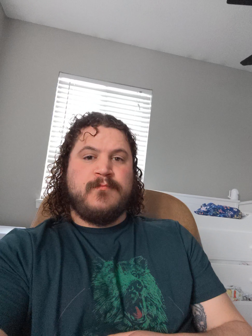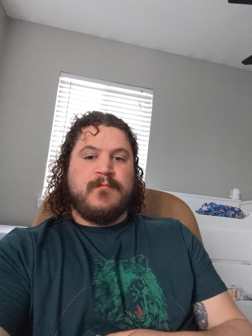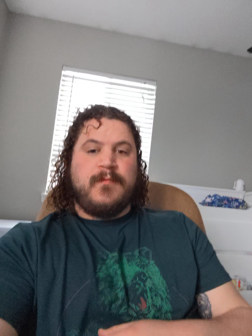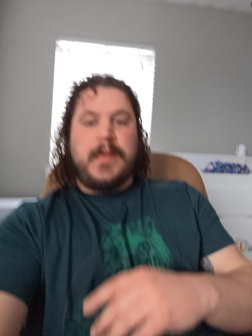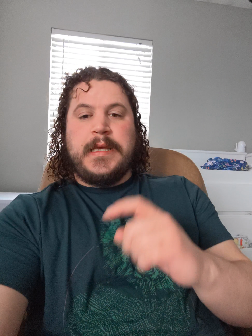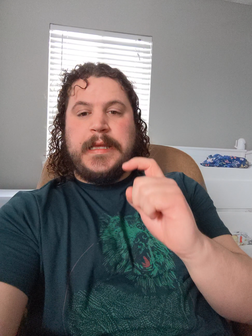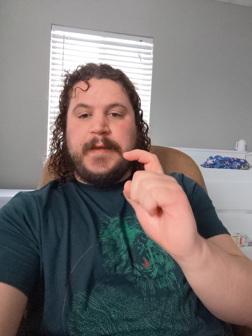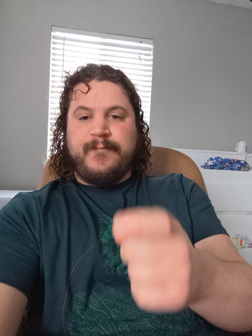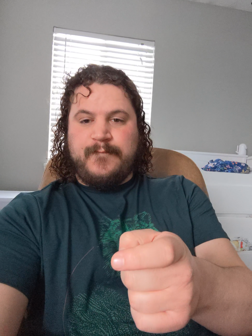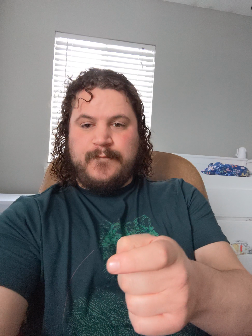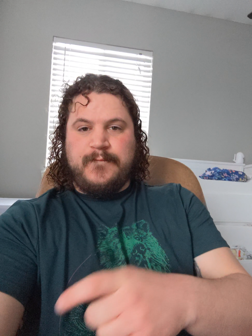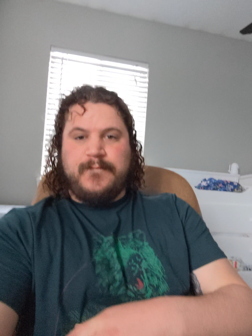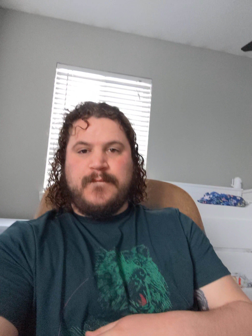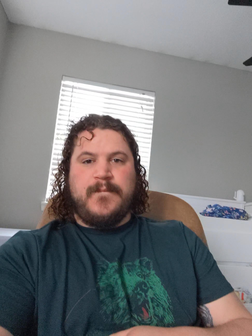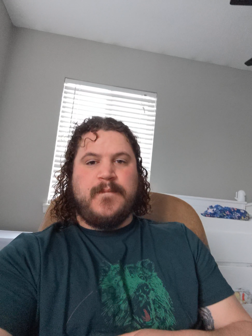give